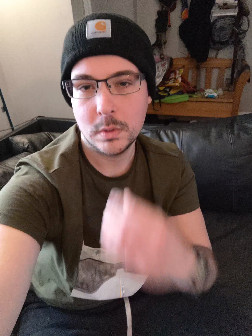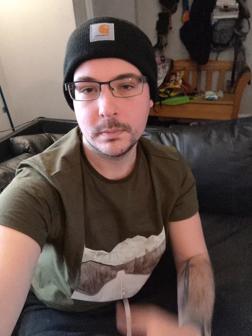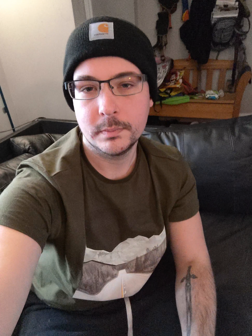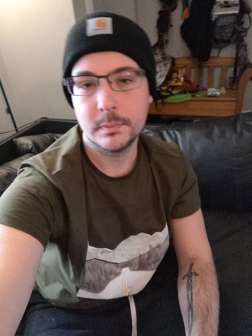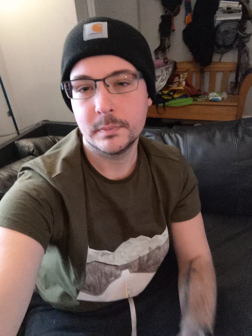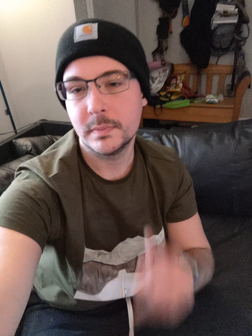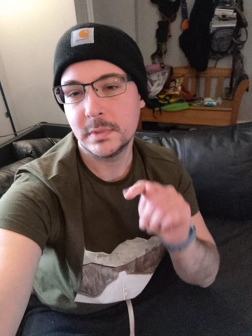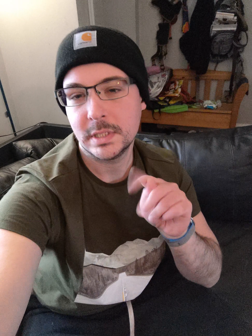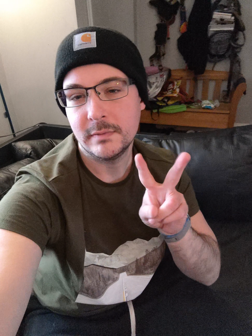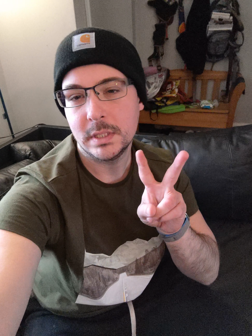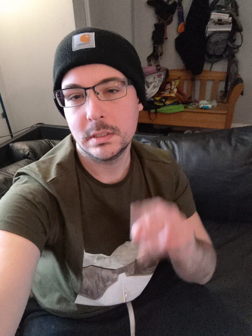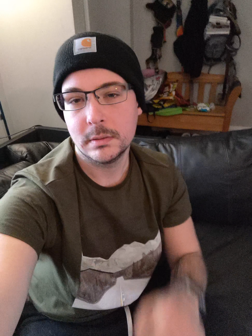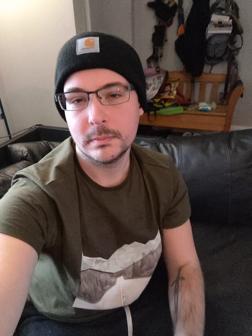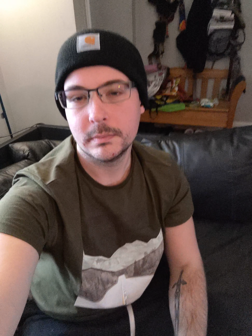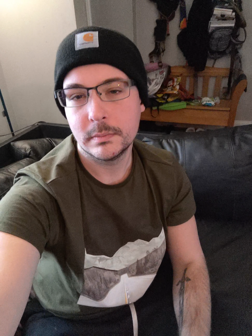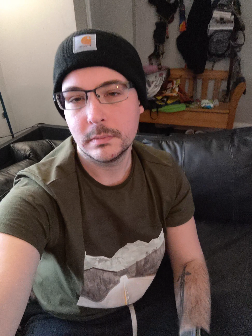TV